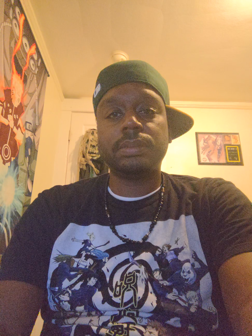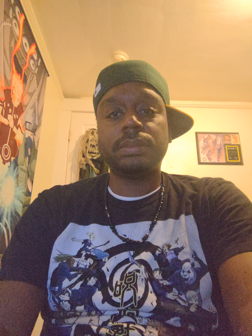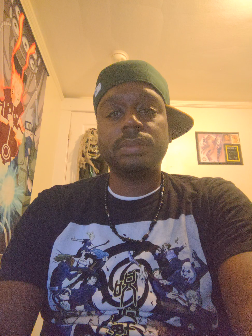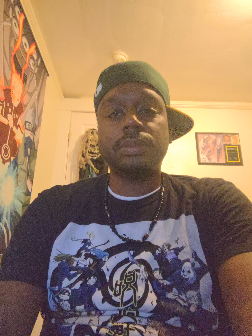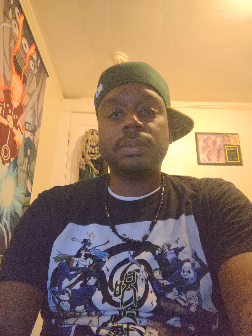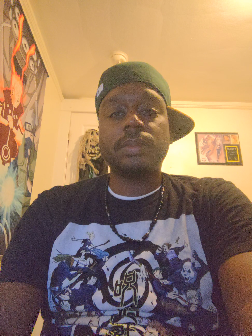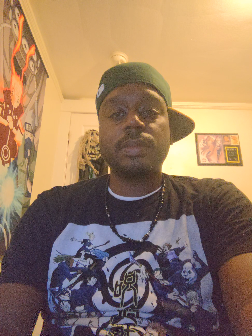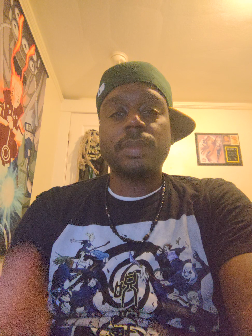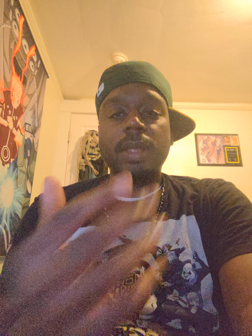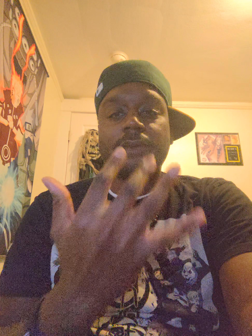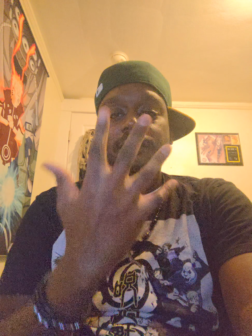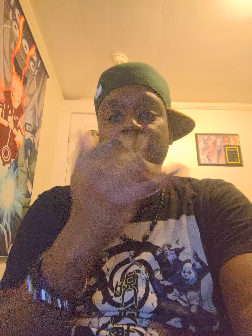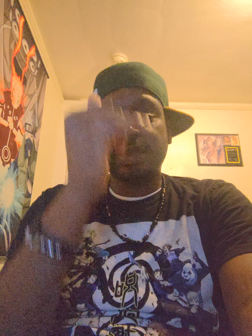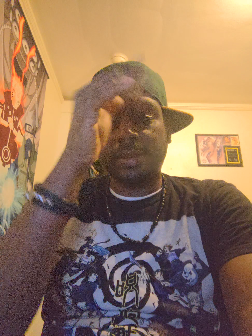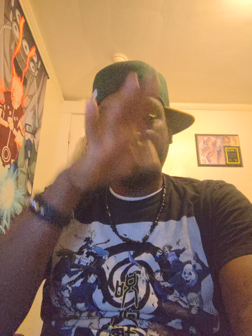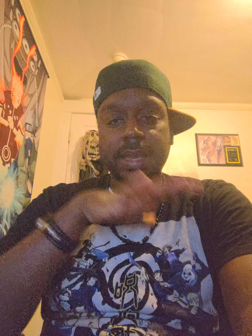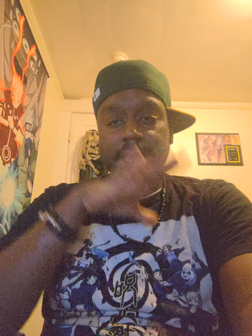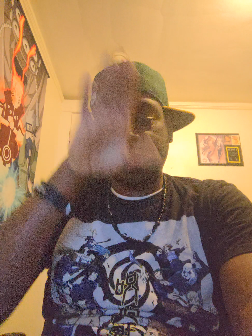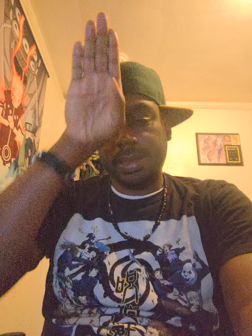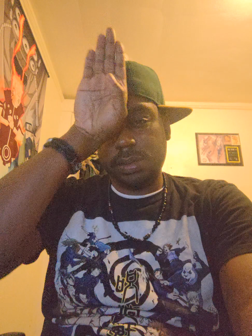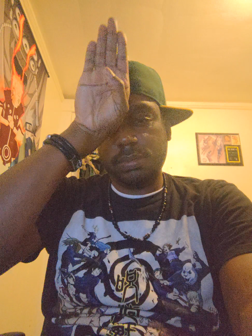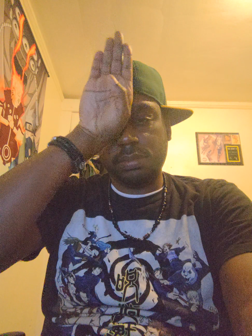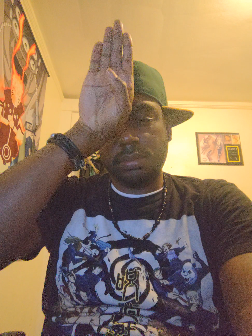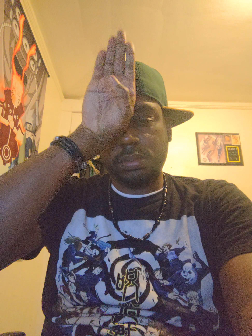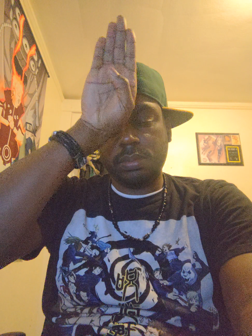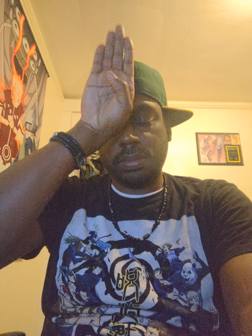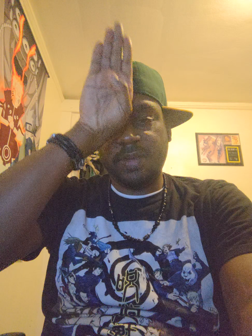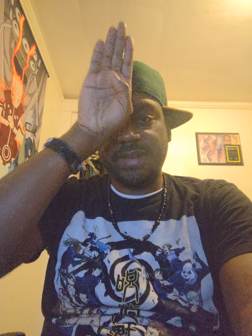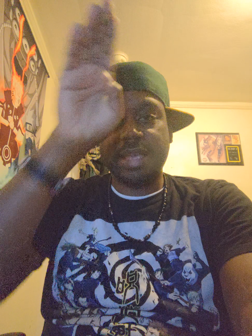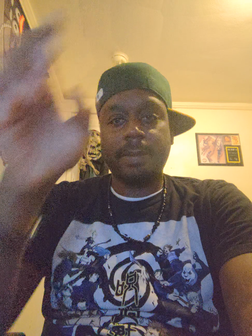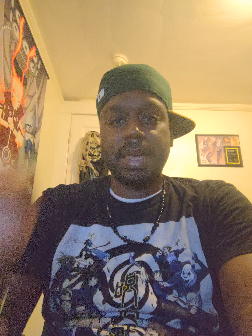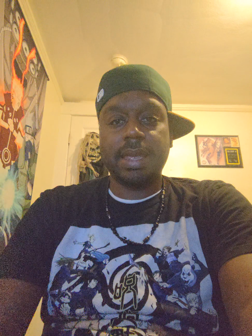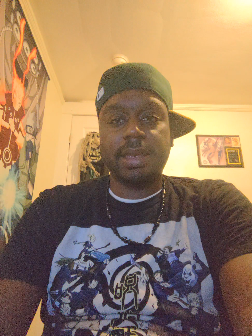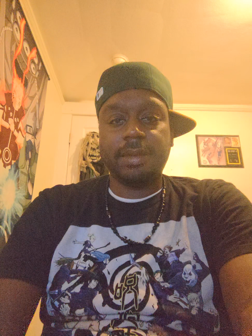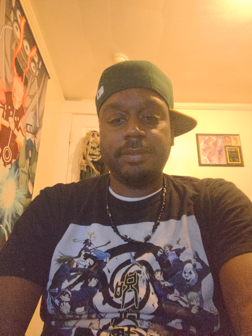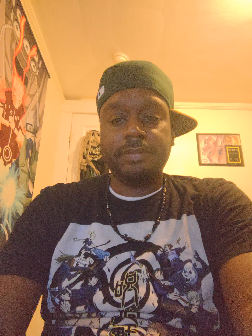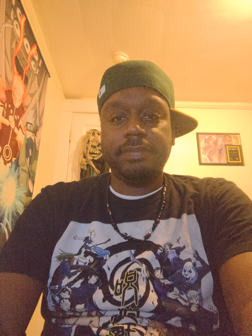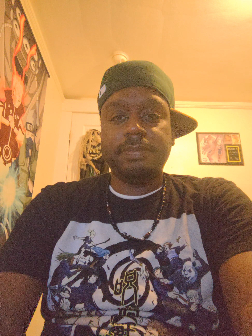fireman